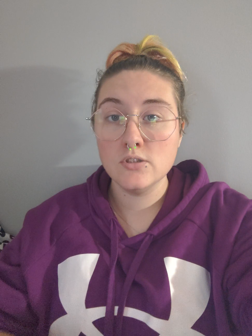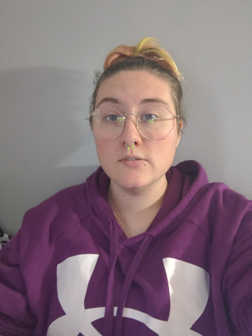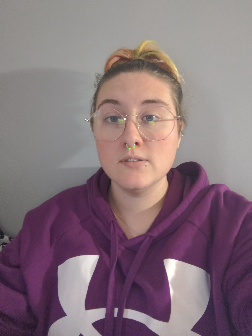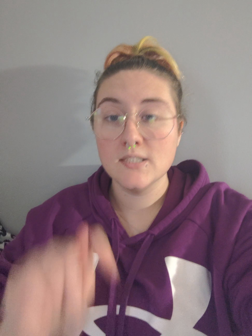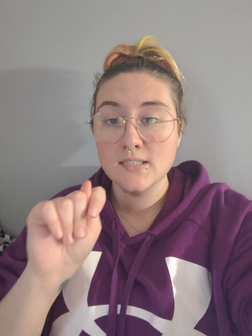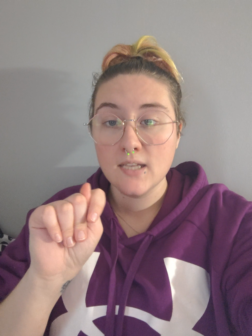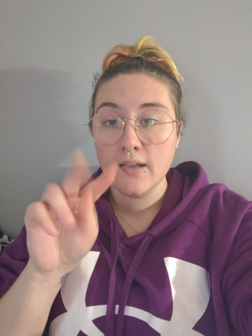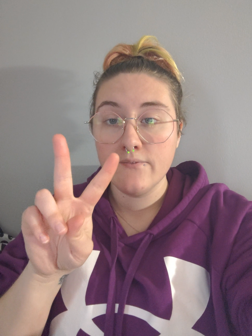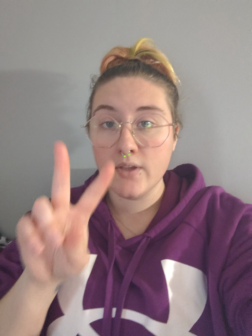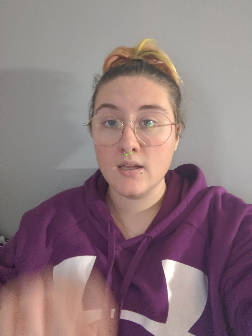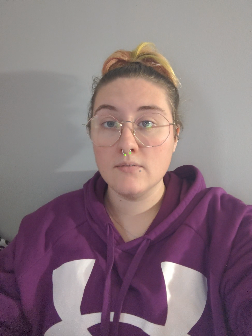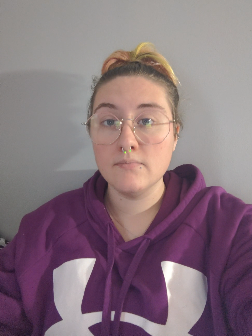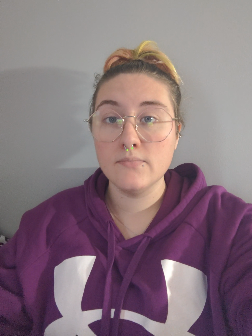TV